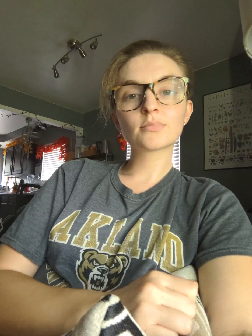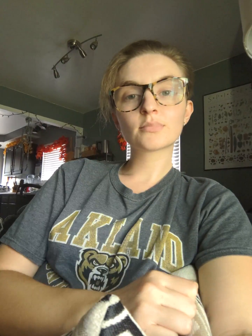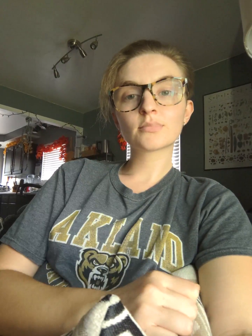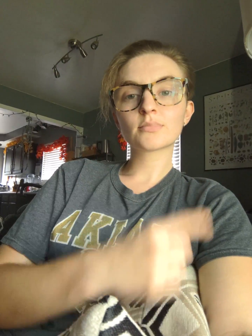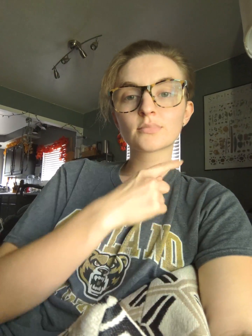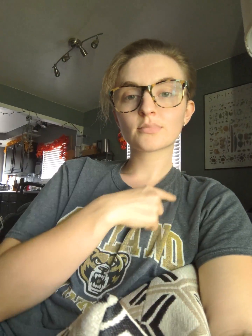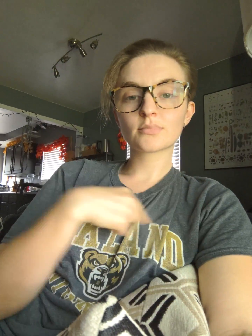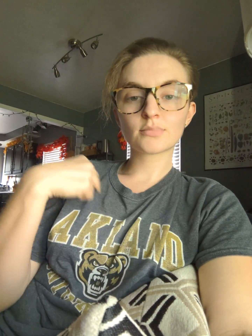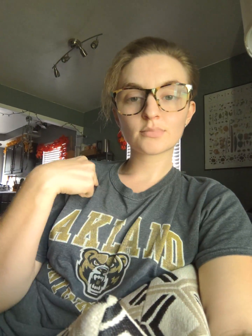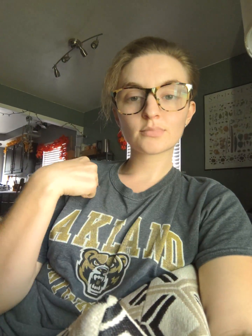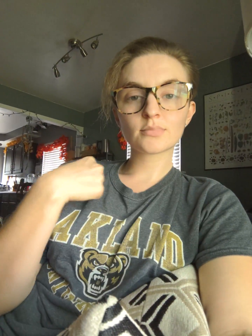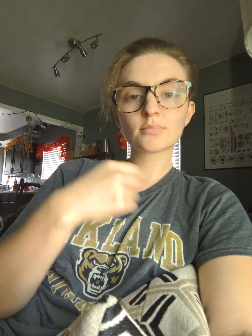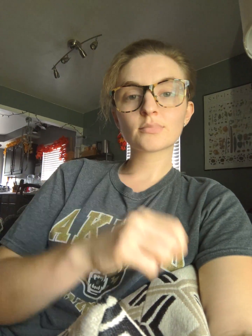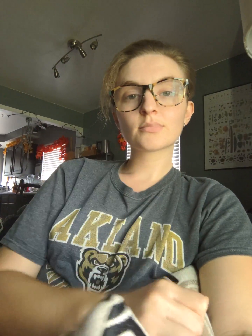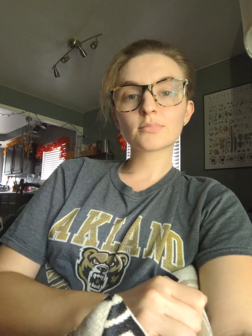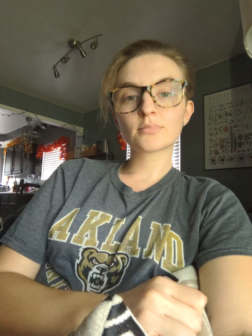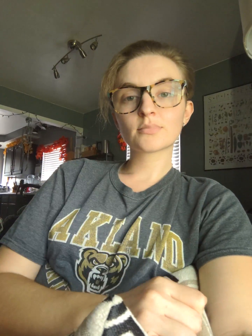necklace